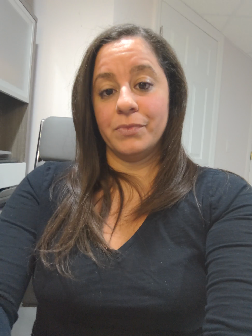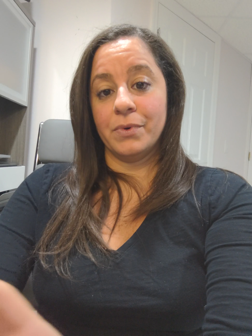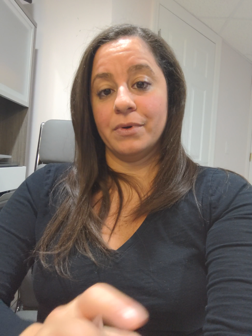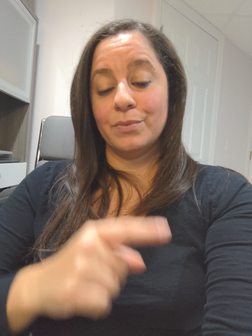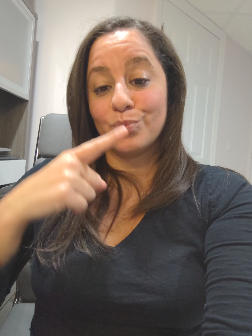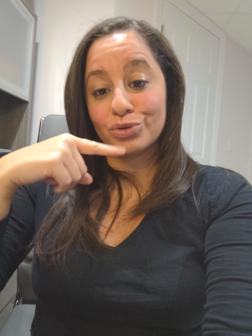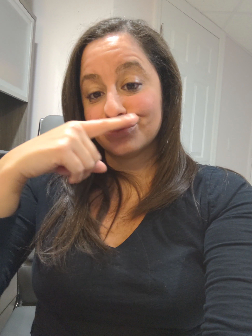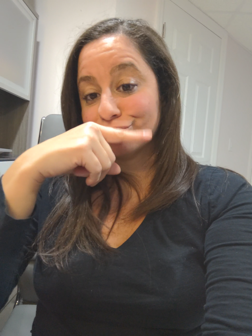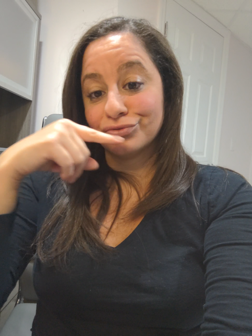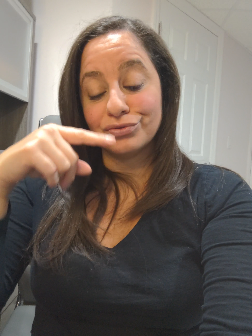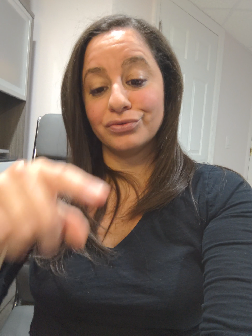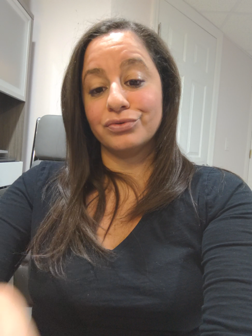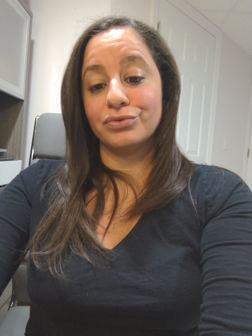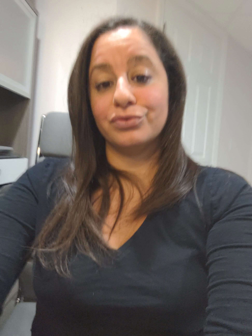toothbrush